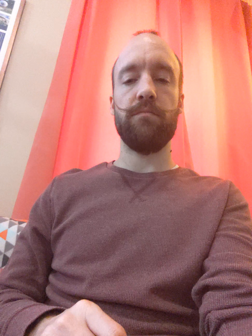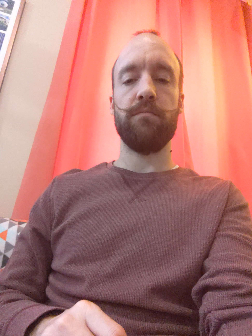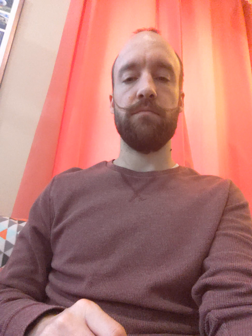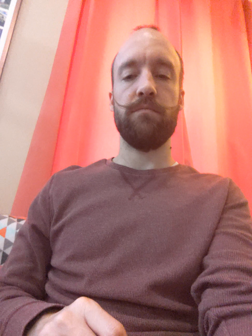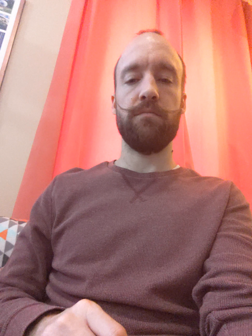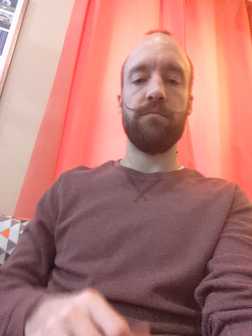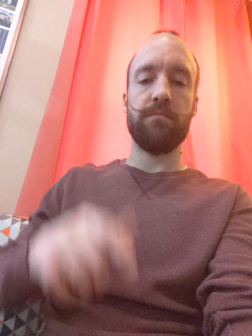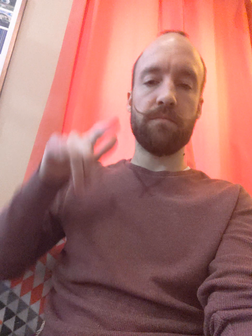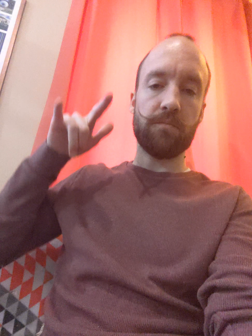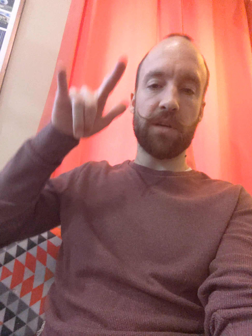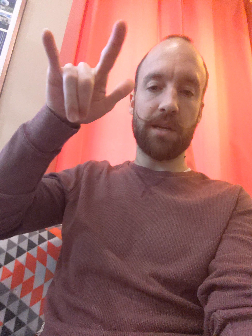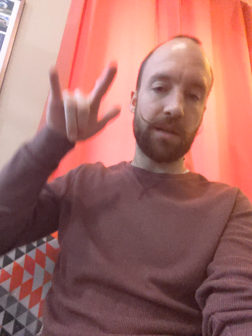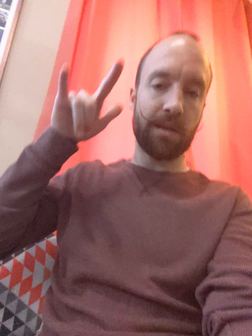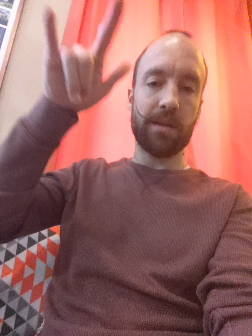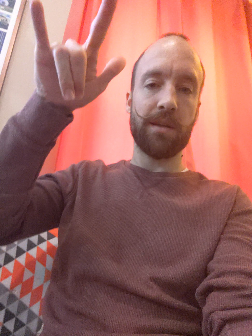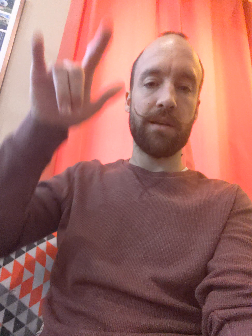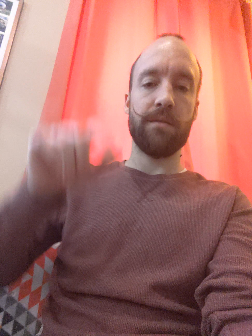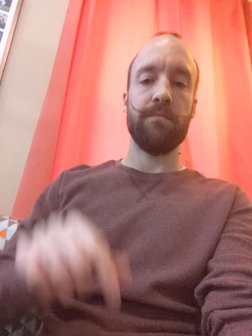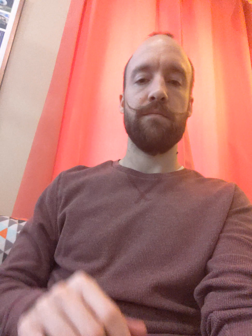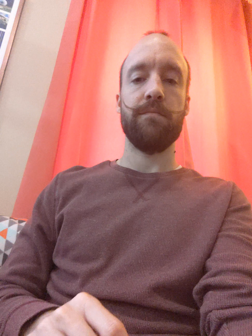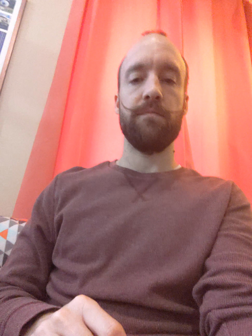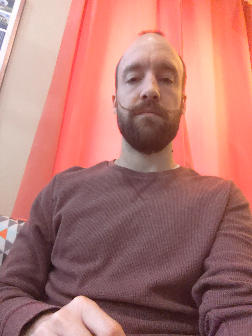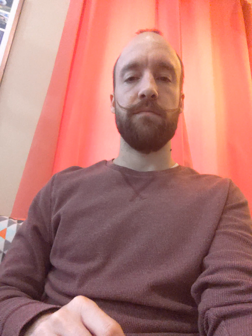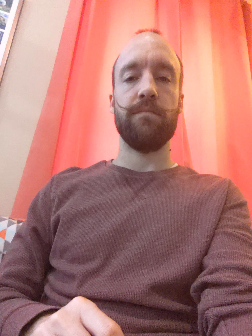airplane